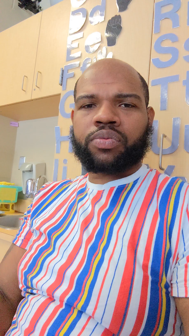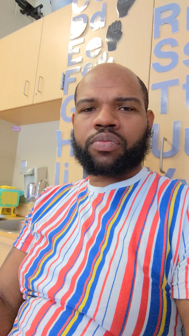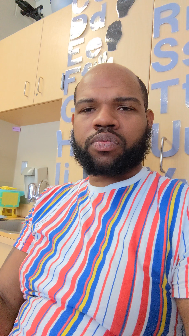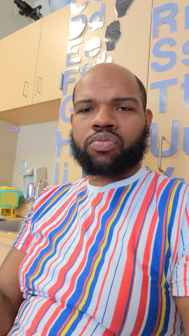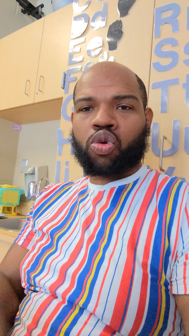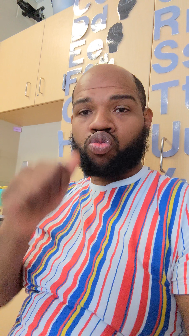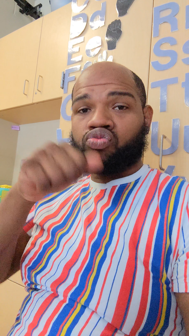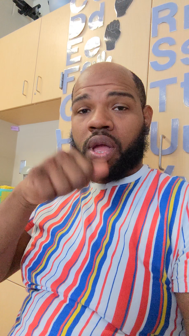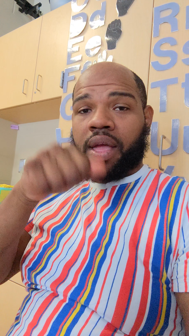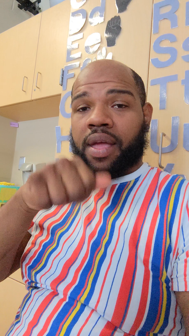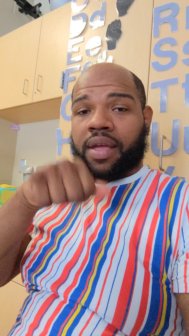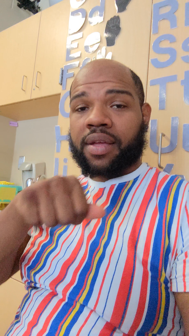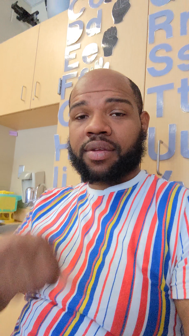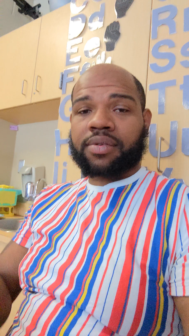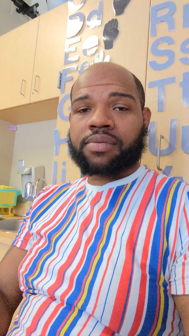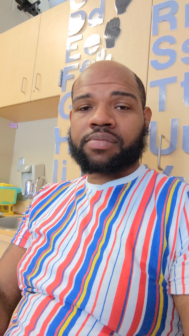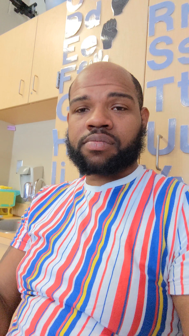rock